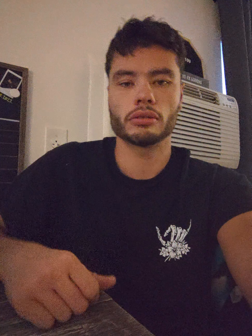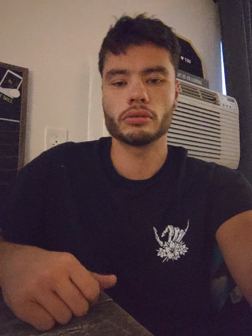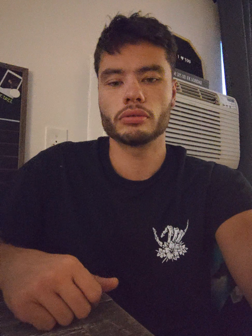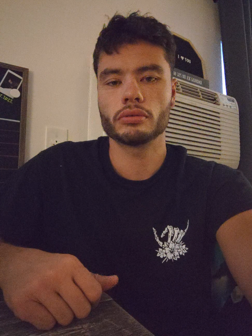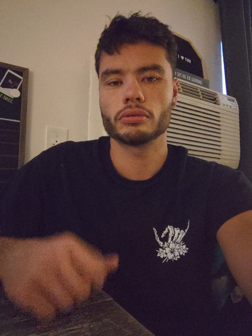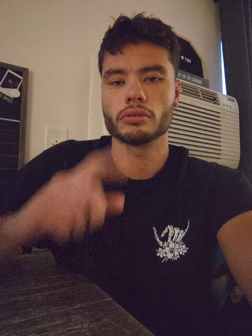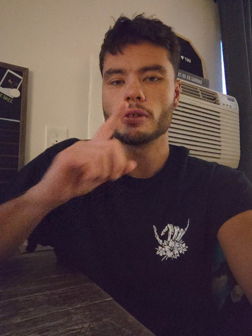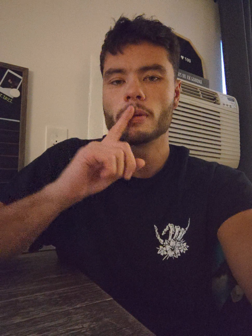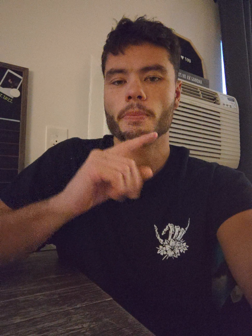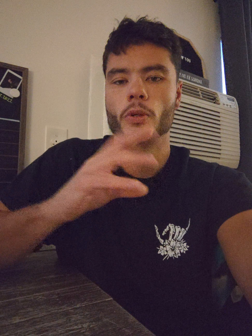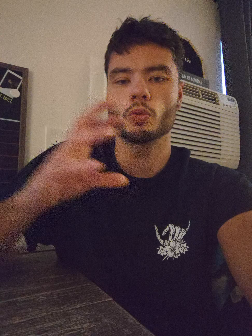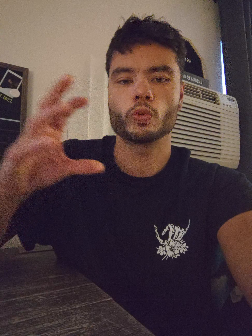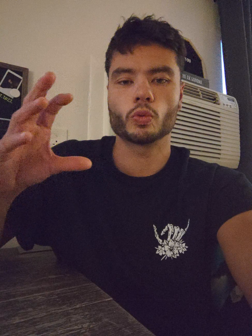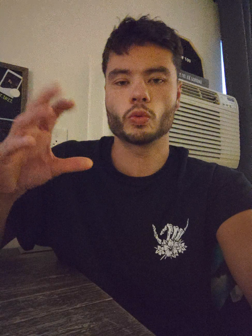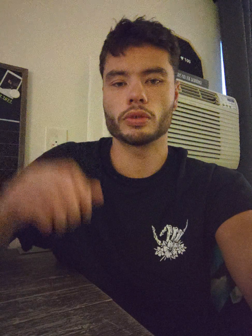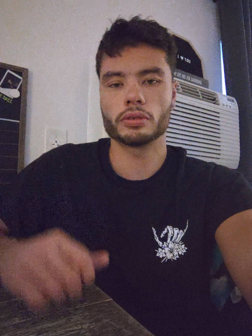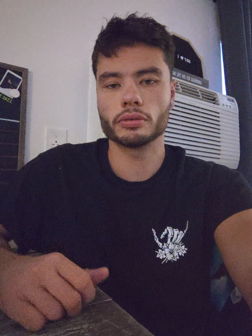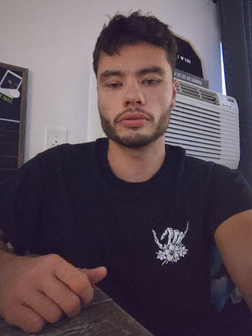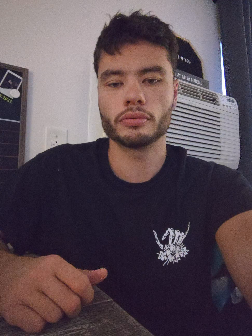balloon